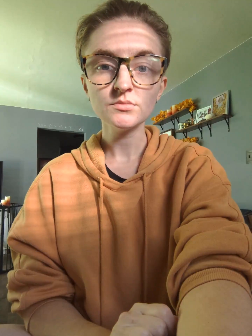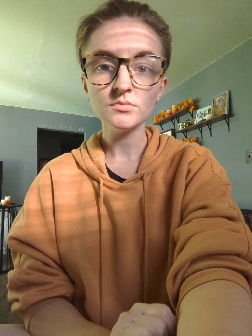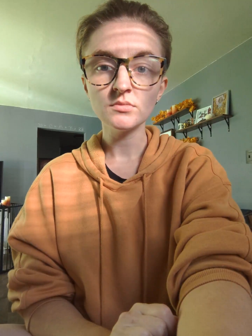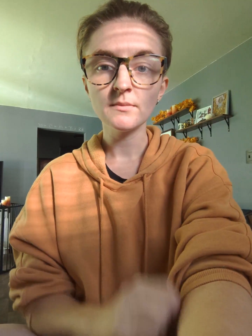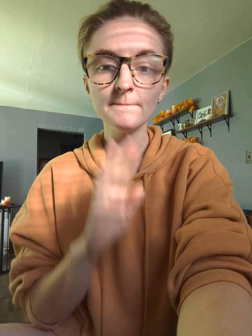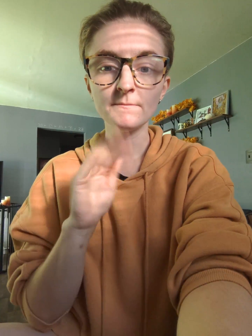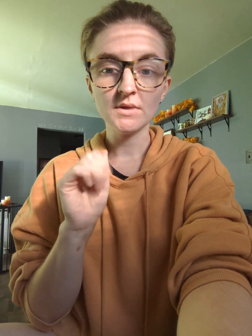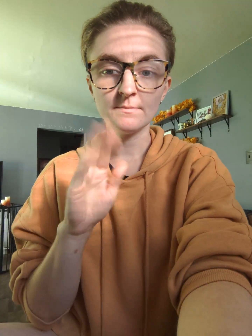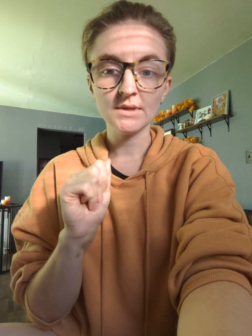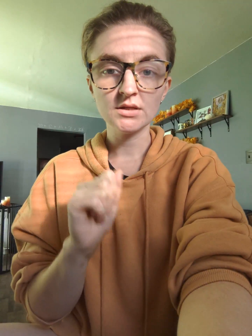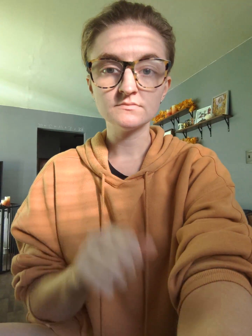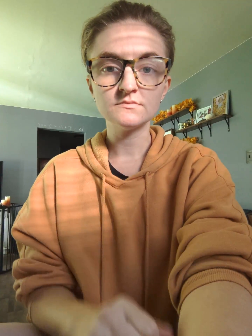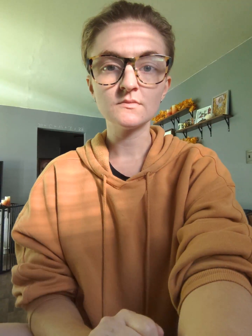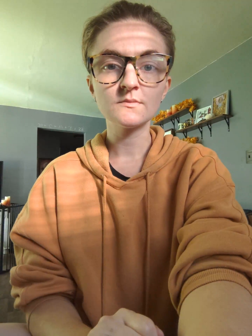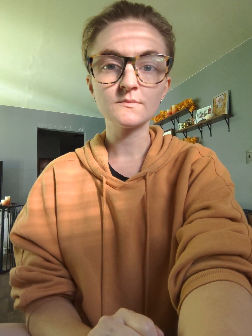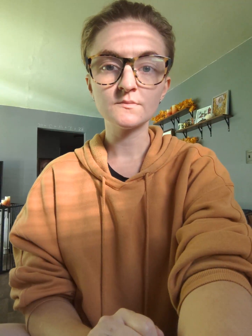baa baa